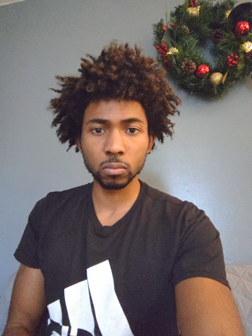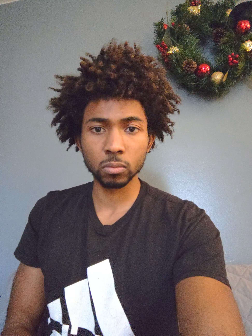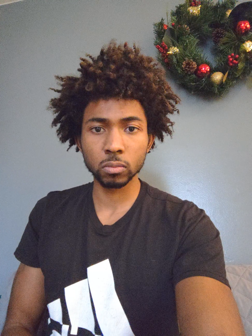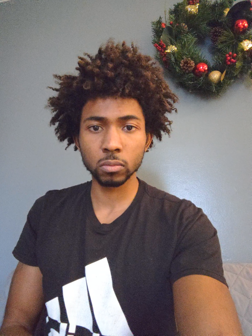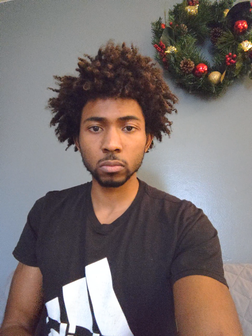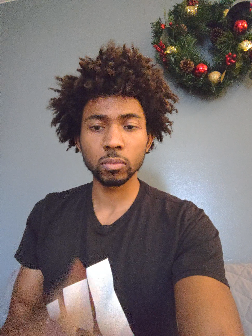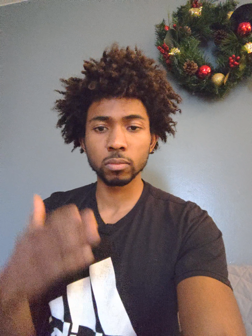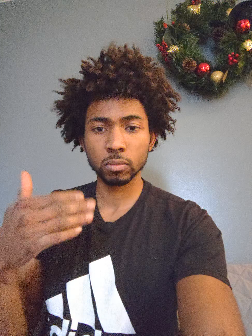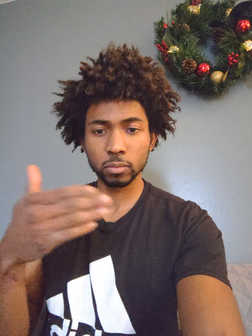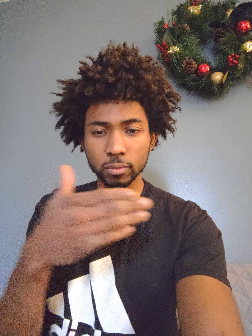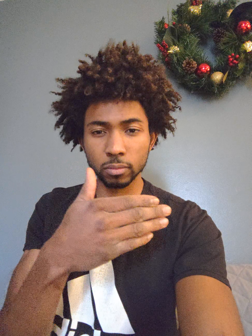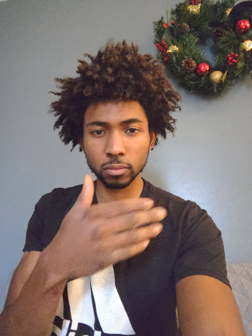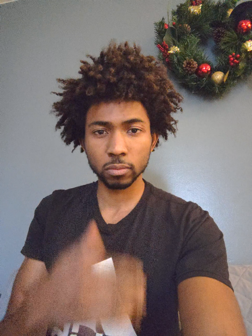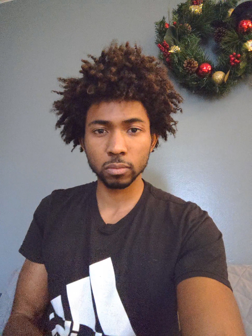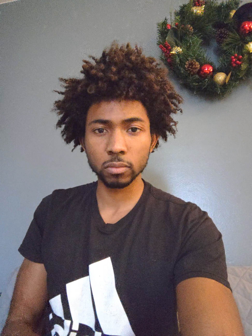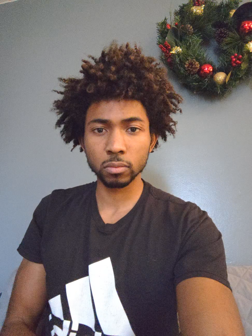fish